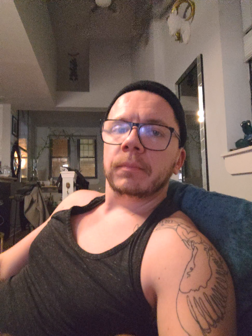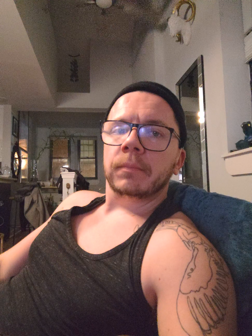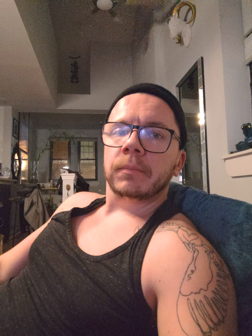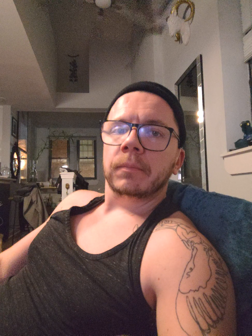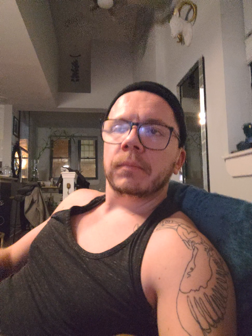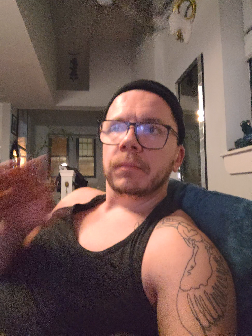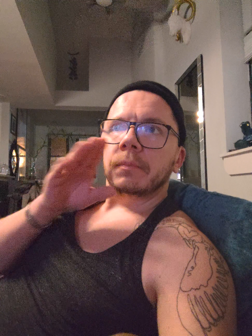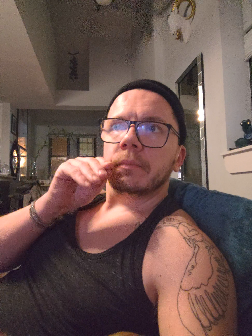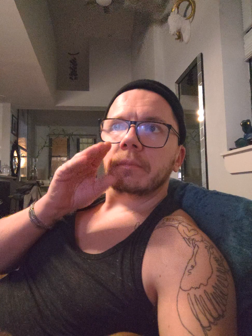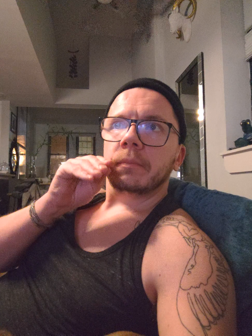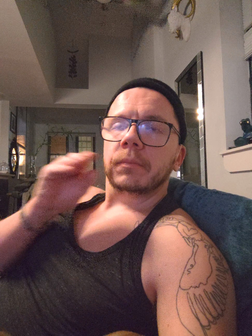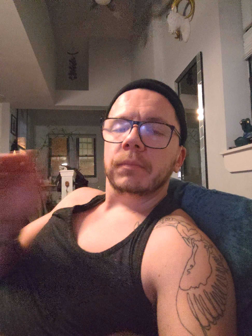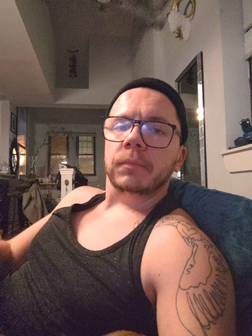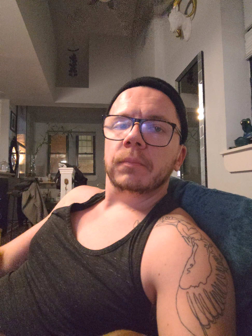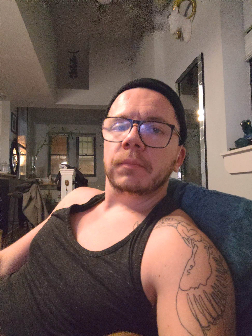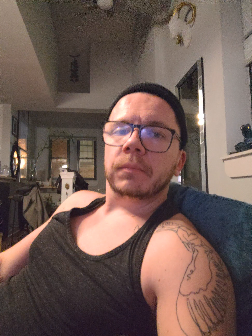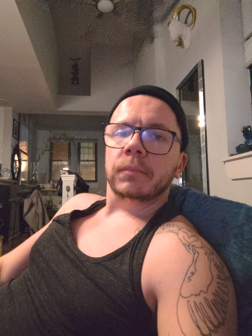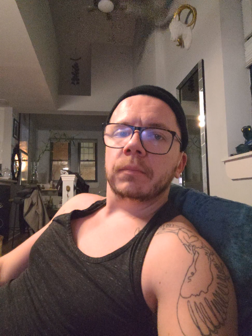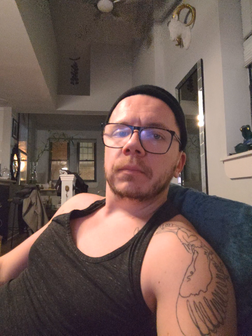duck